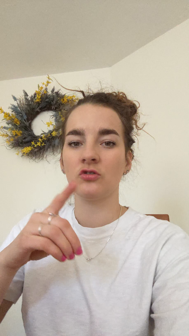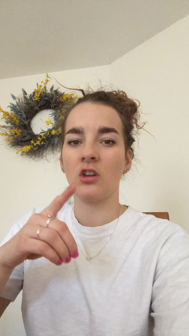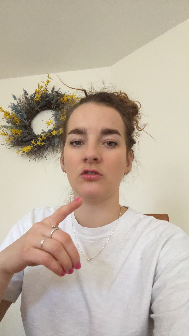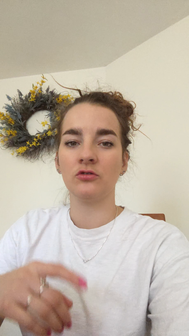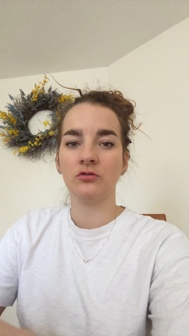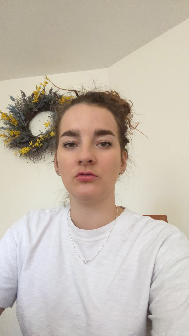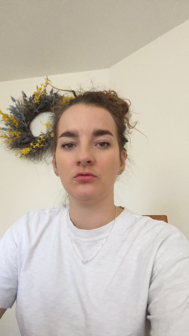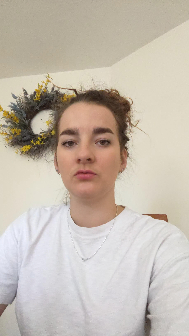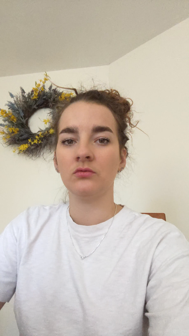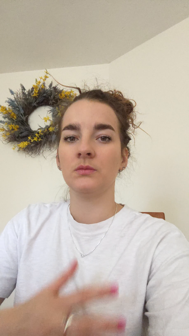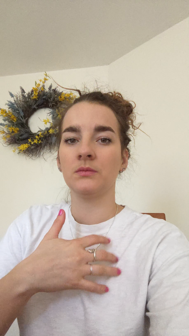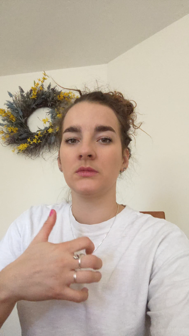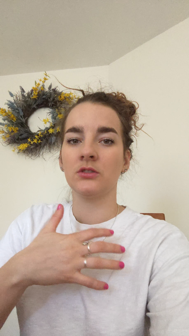bear